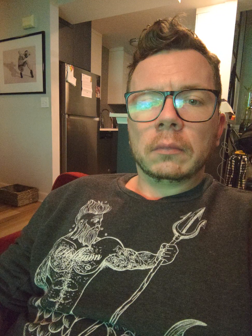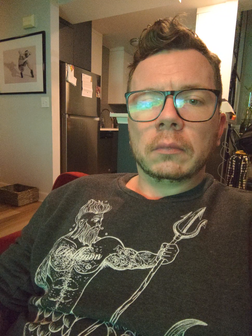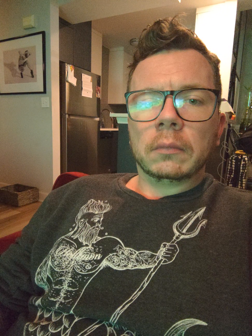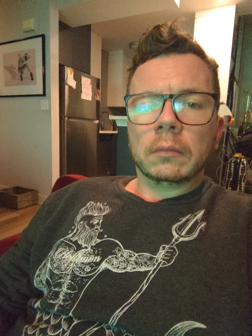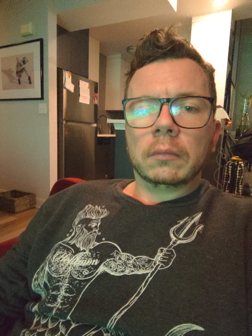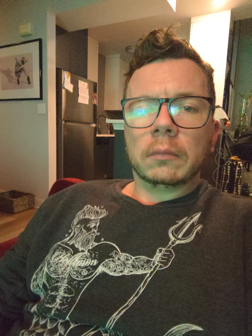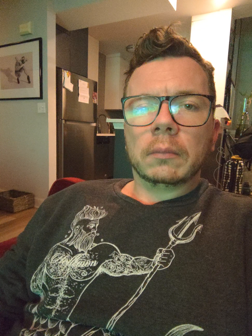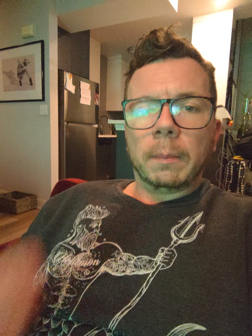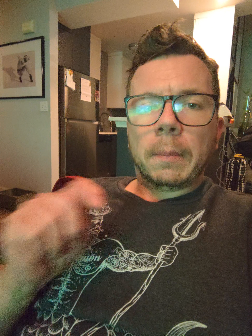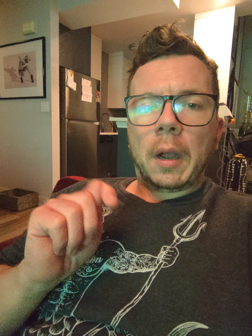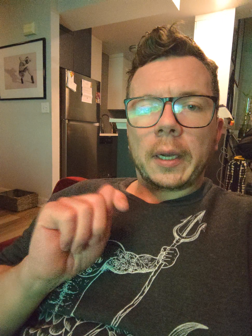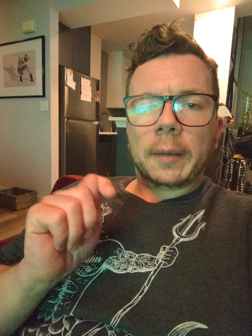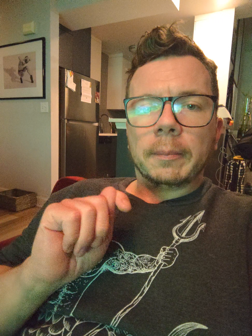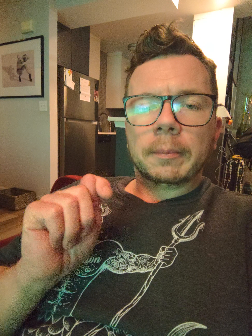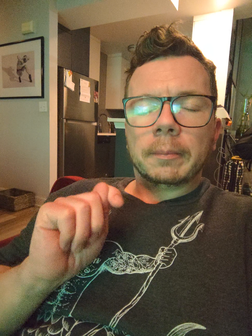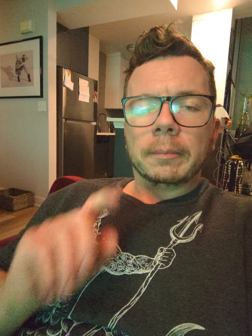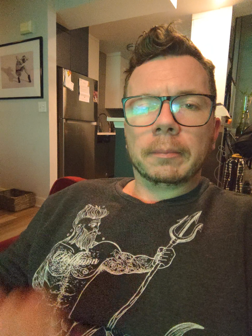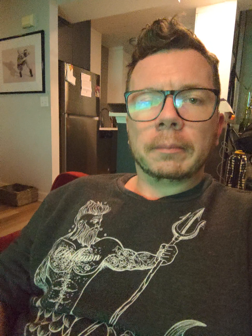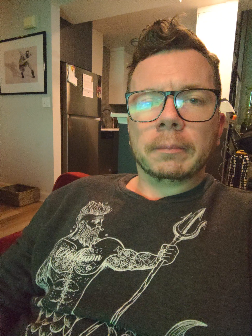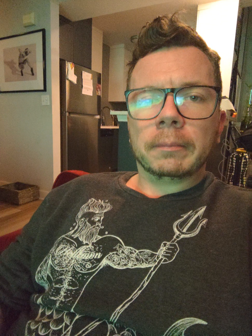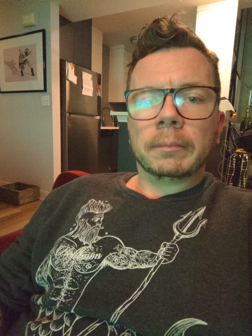potty